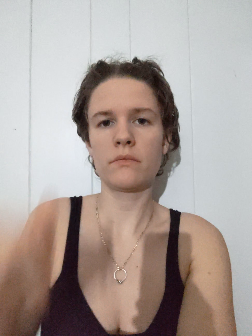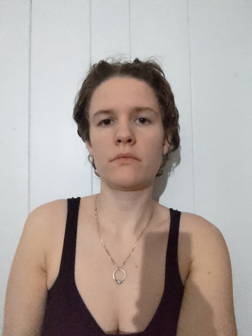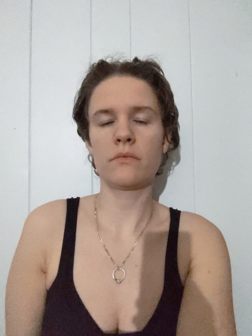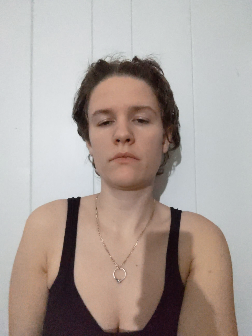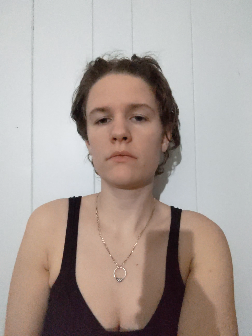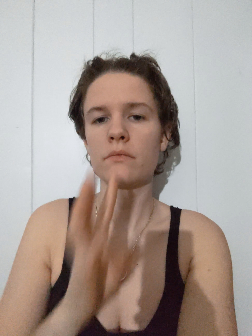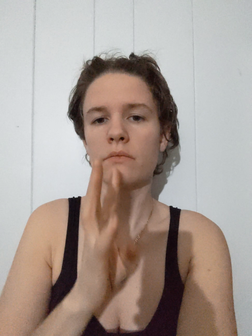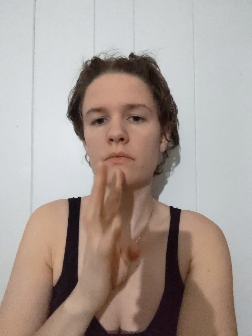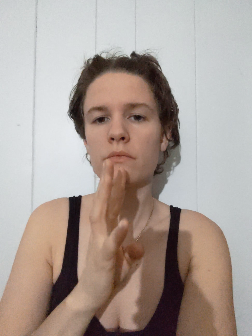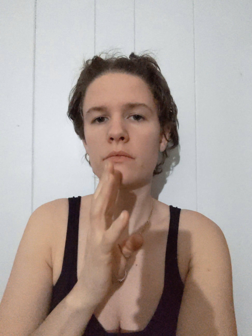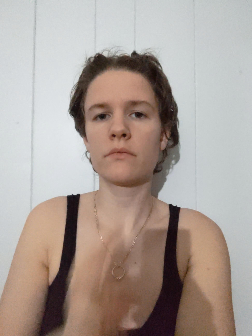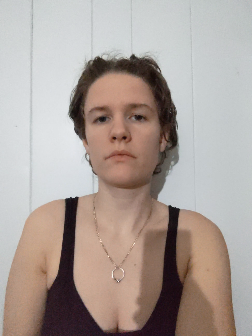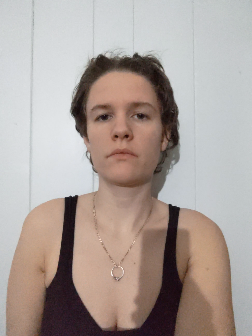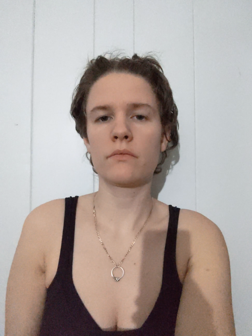talk